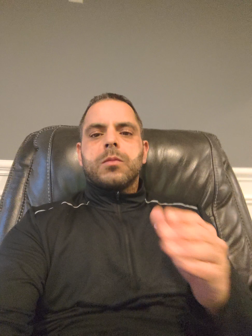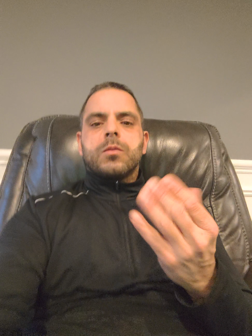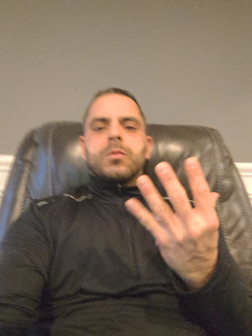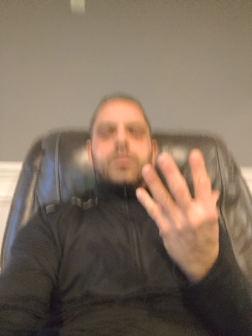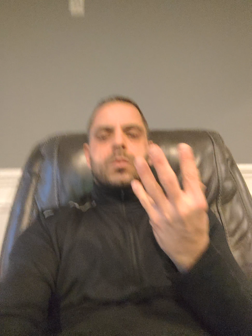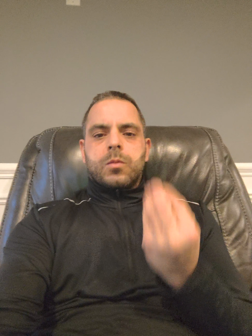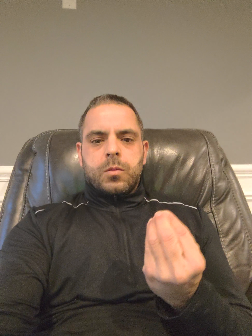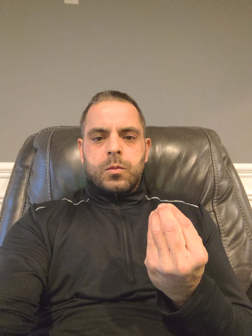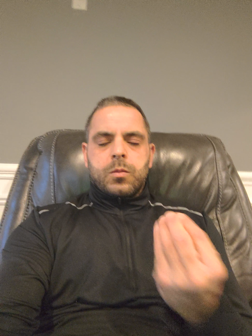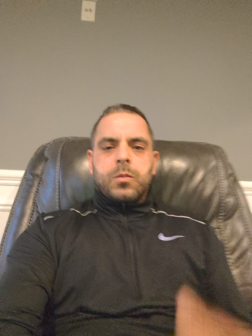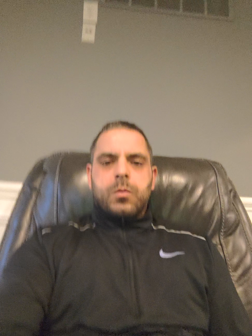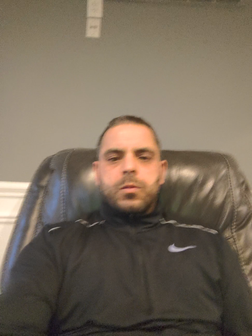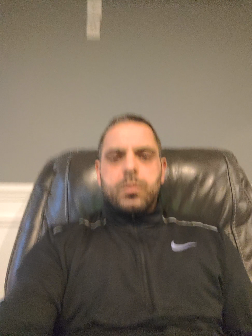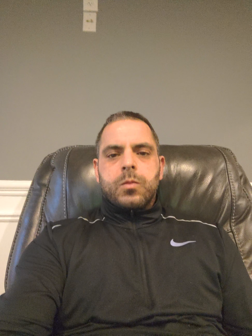wet